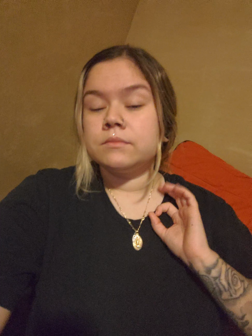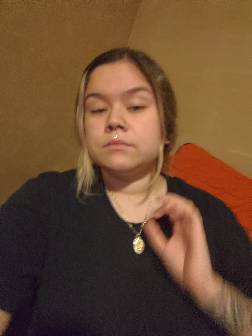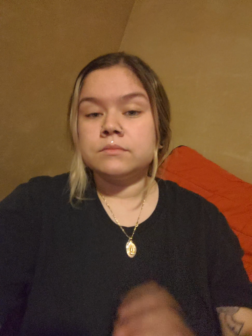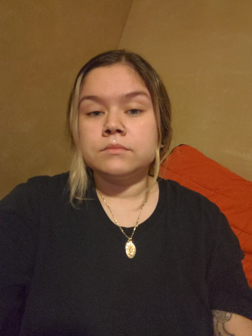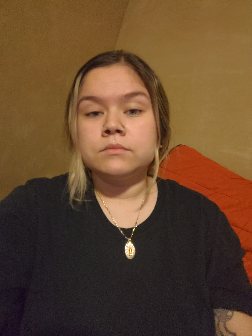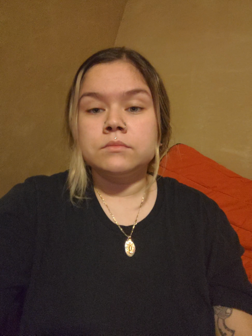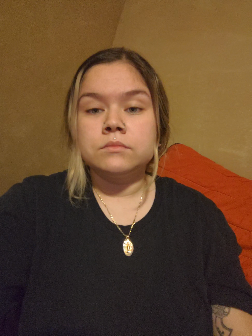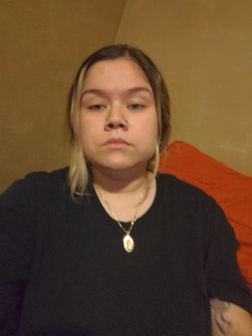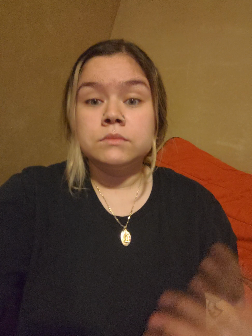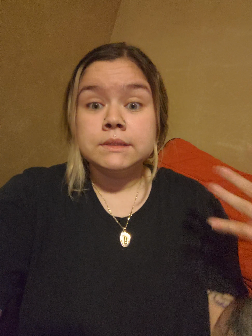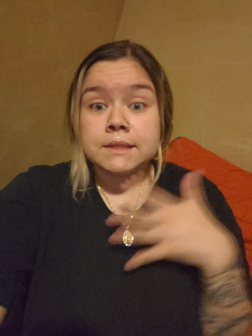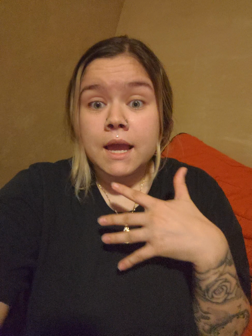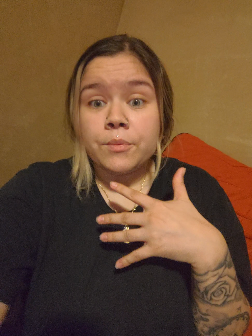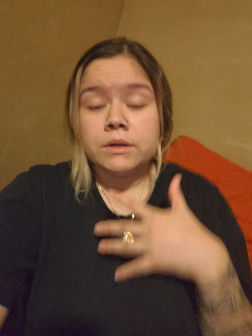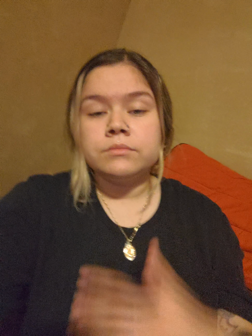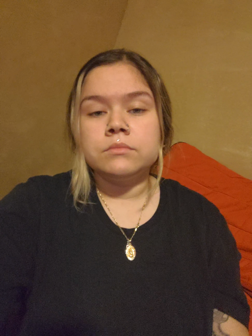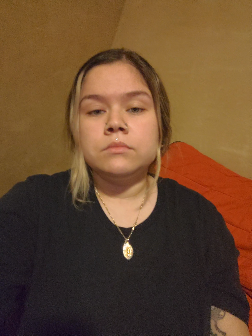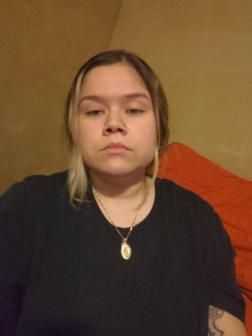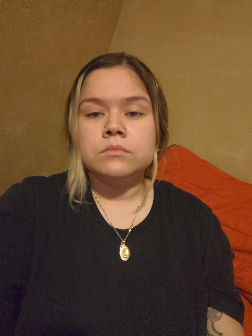scared